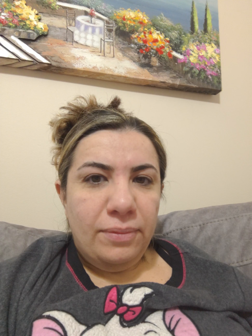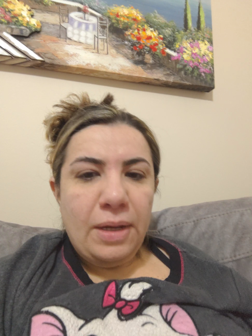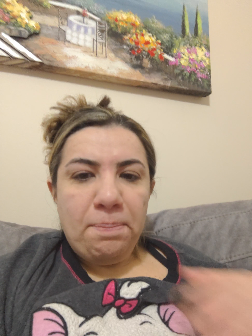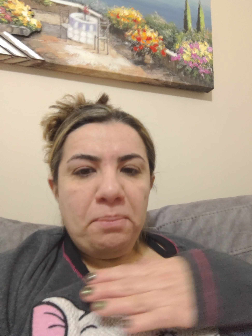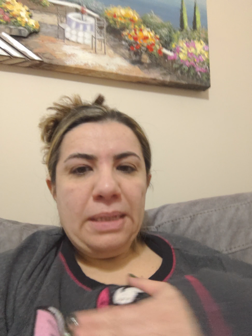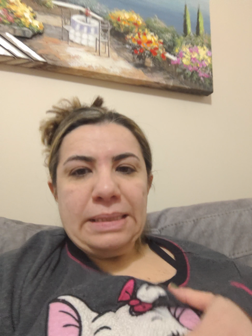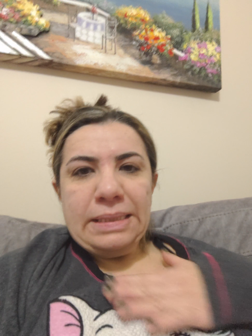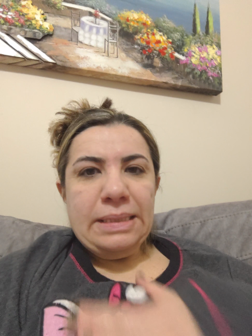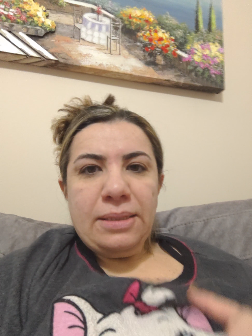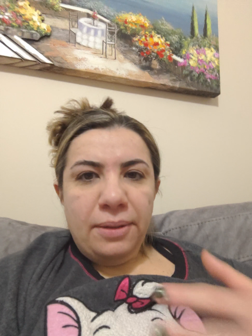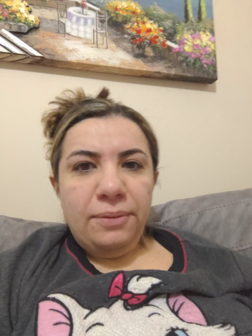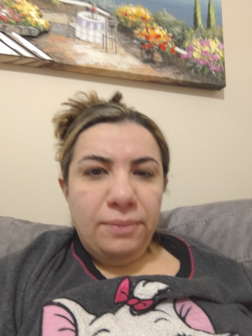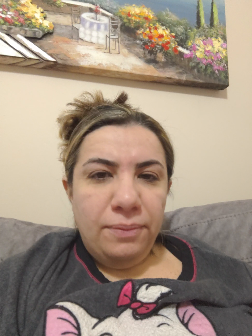please